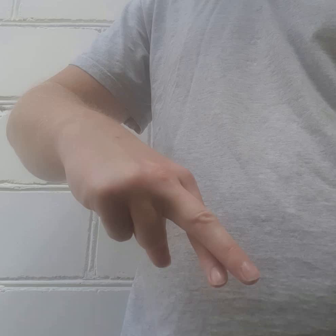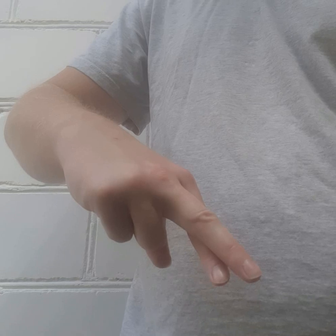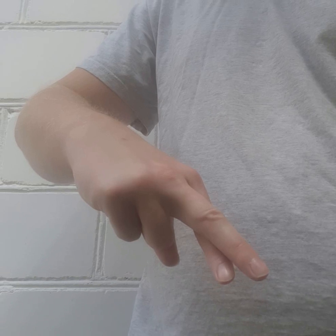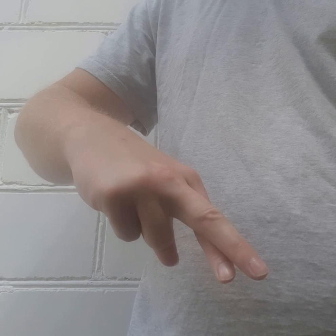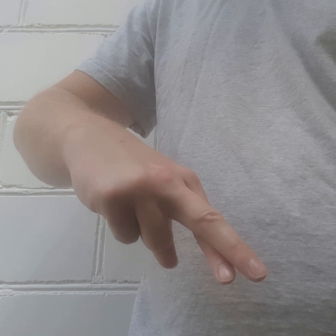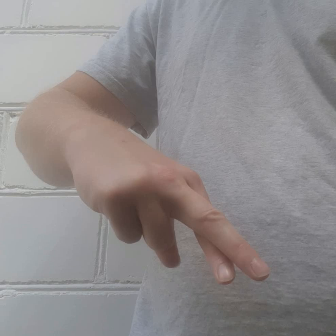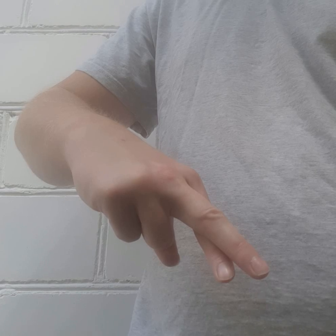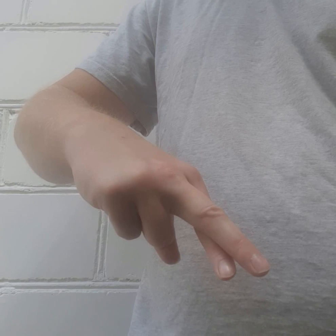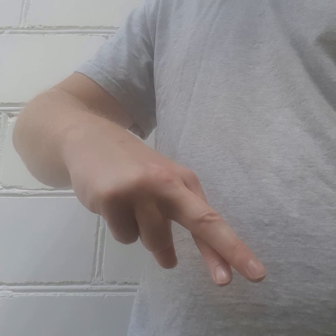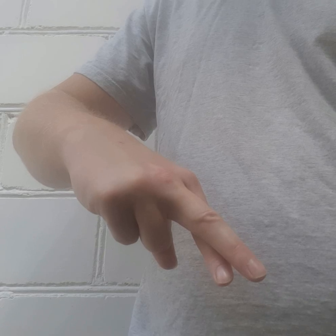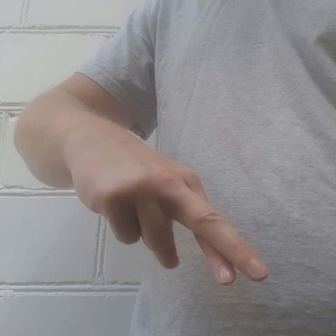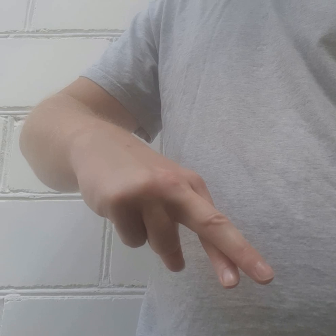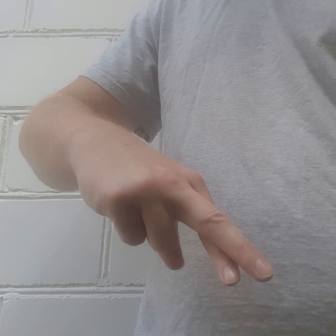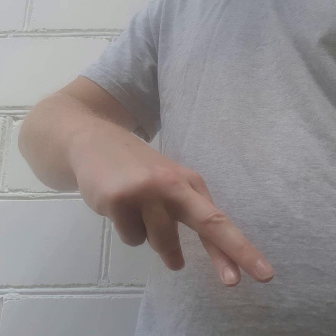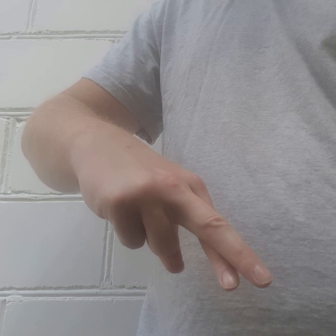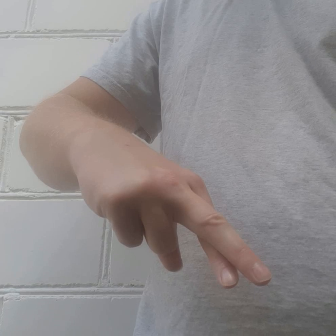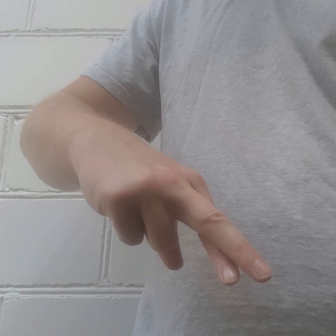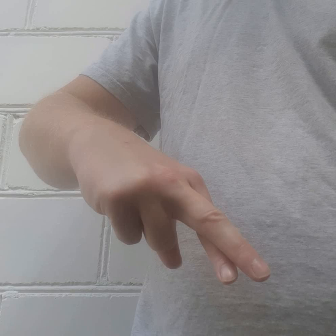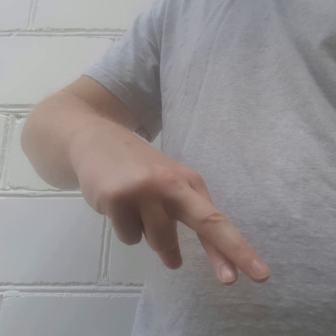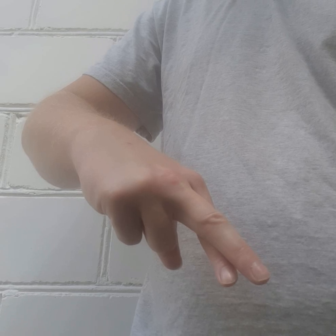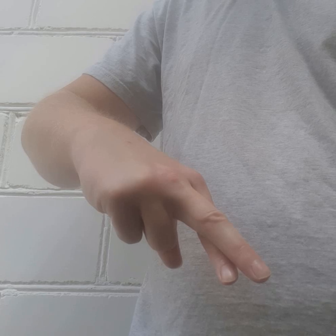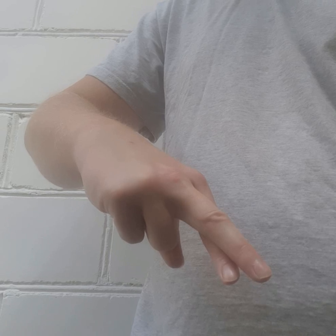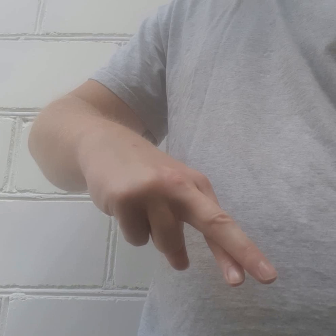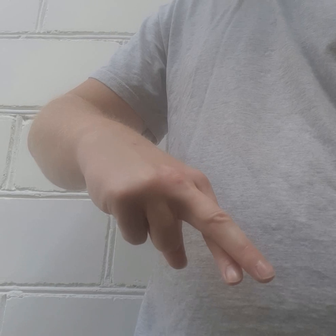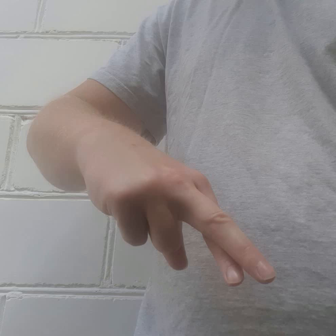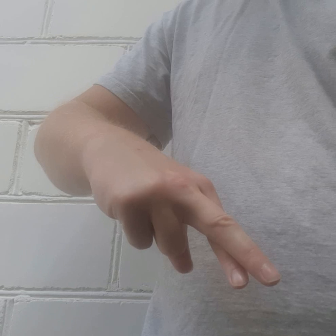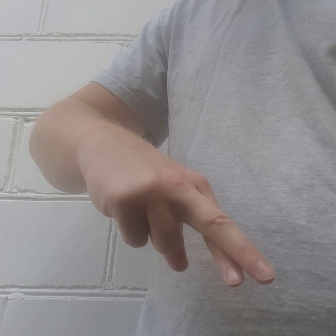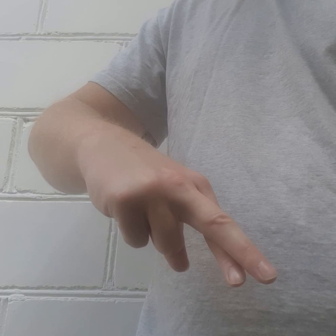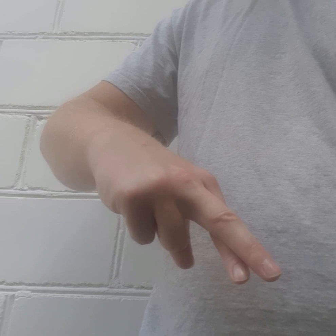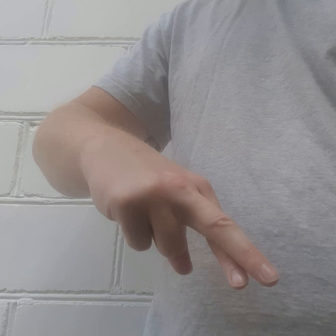Я